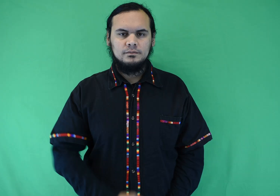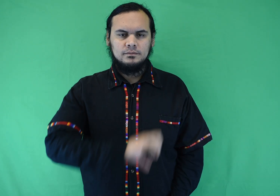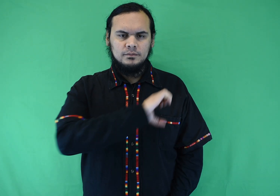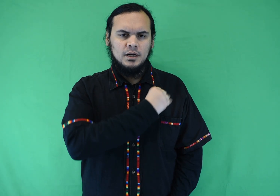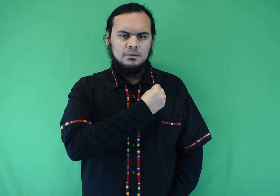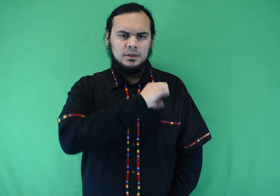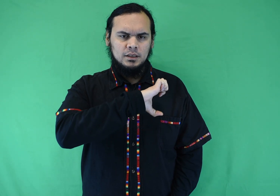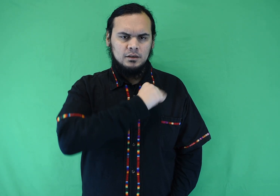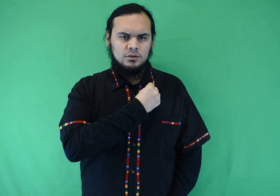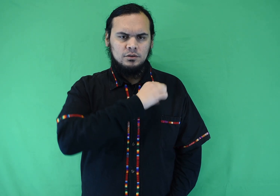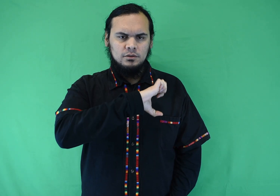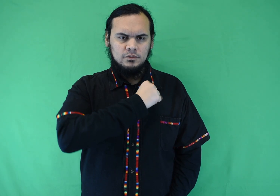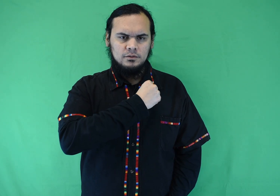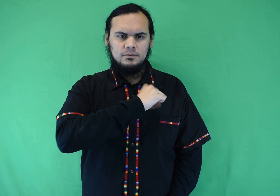palpitación